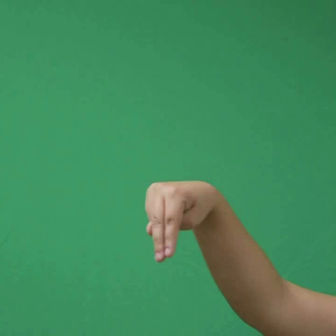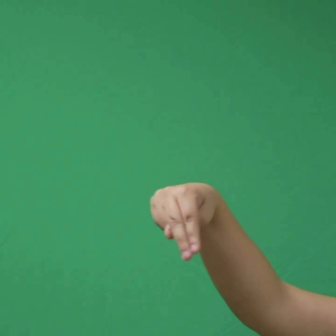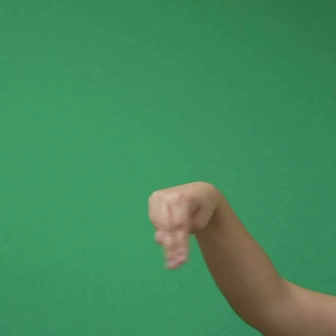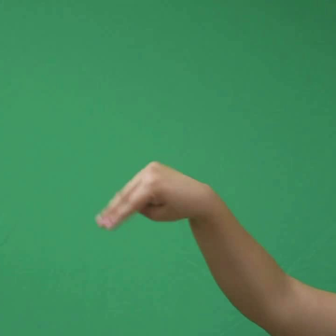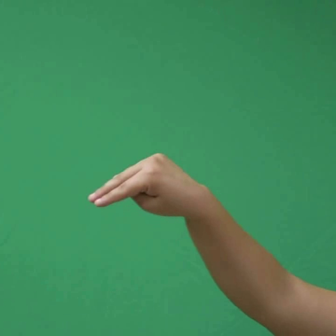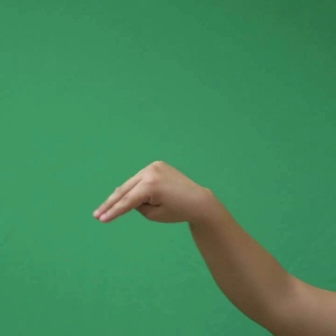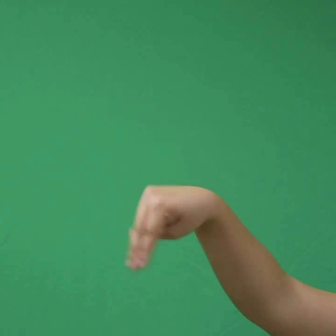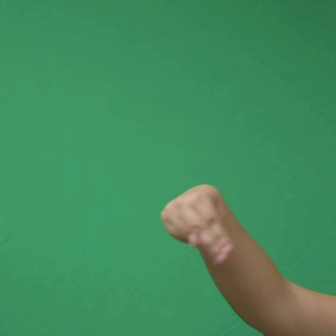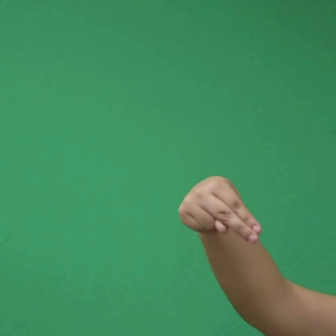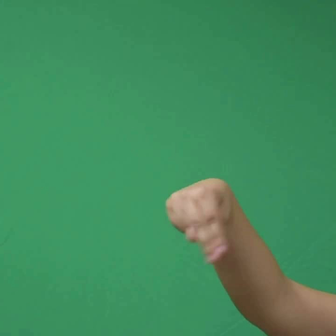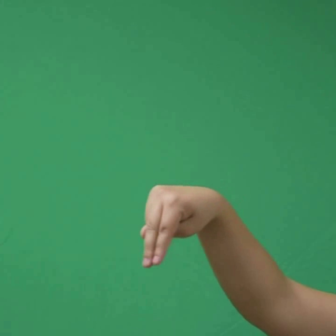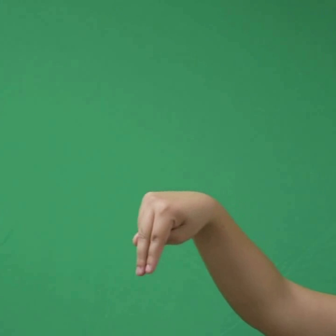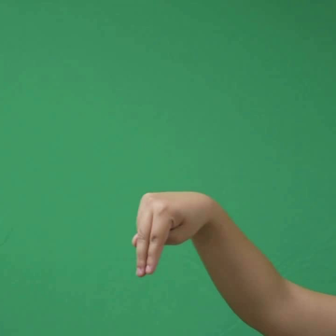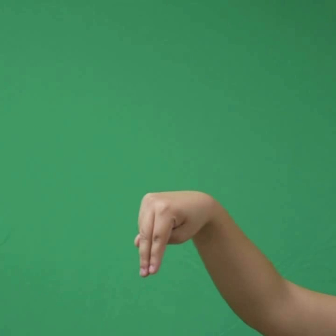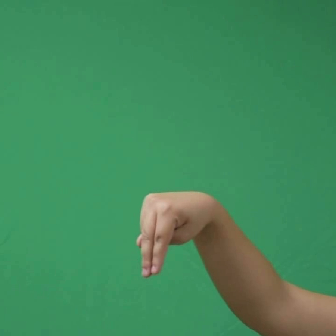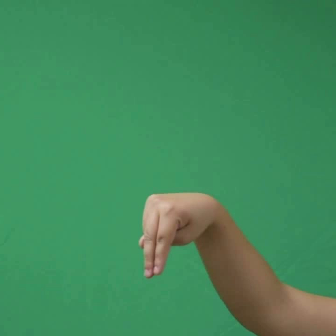Ñ